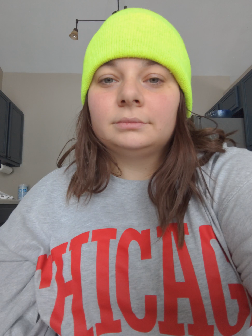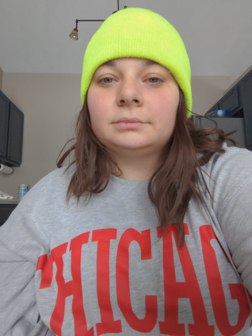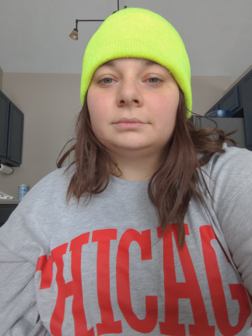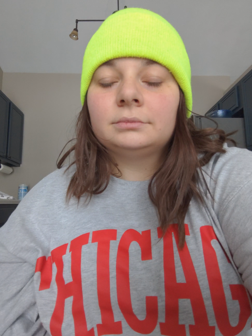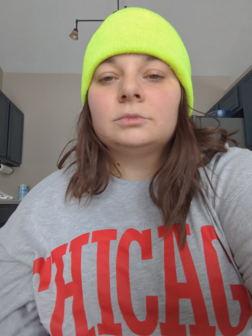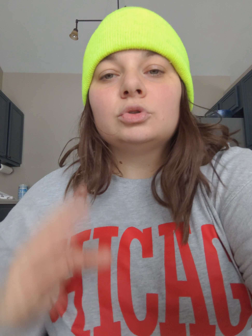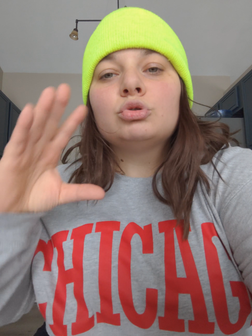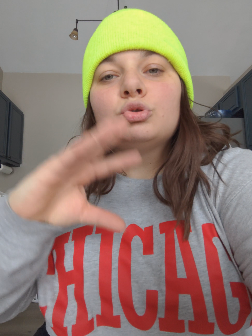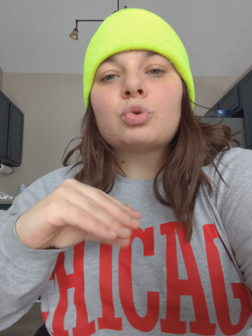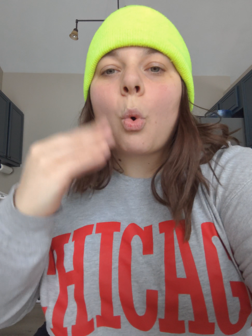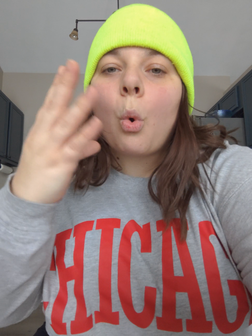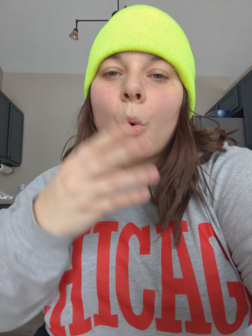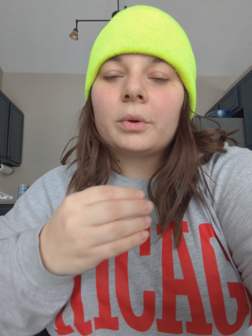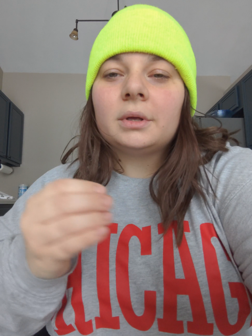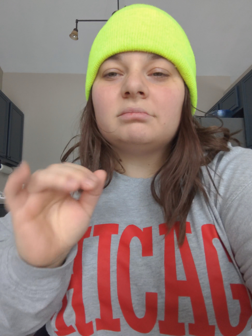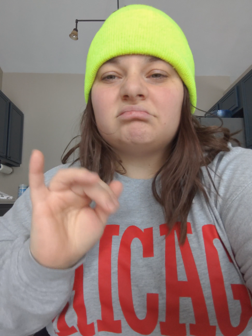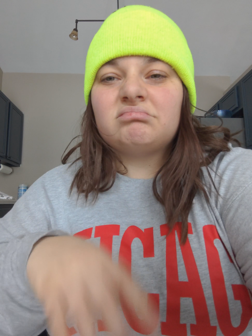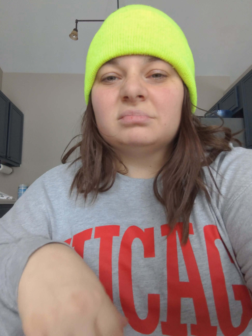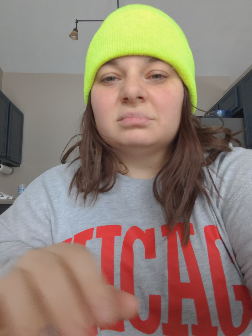story